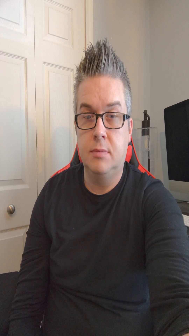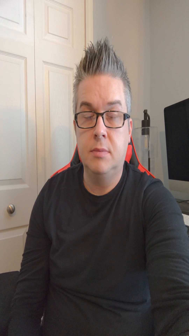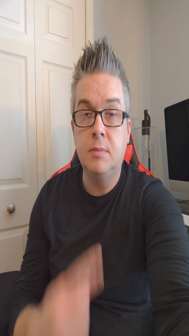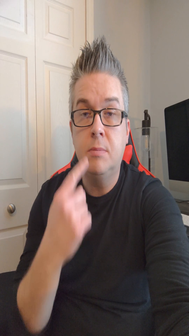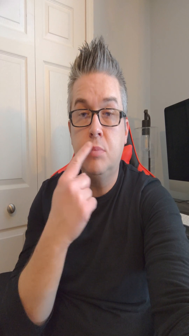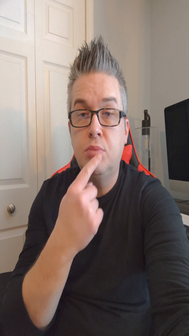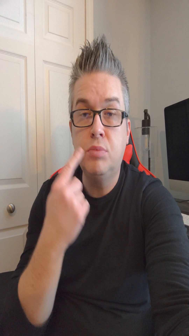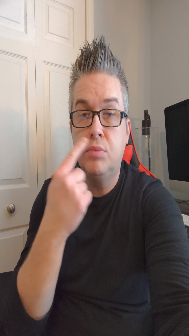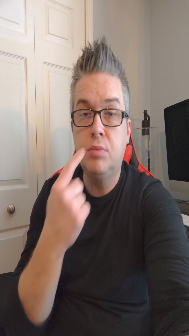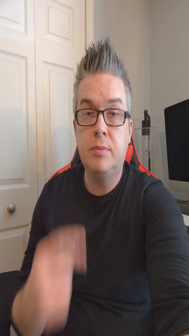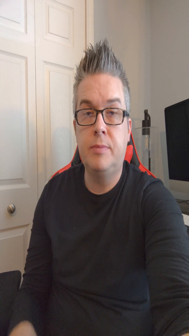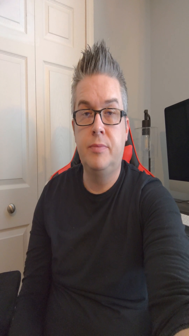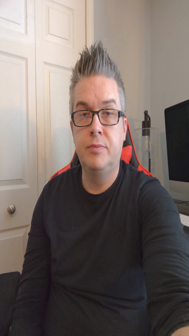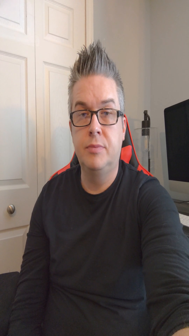lips